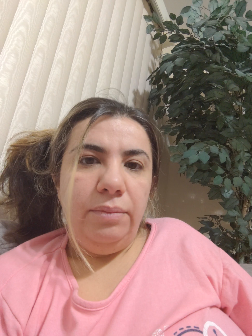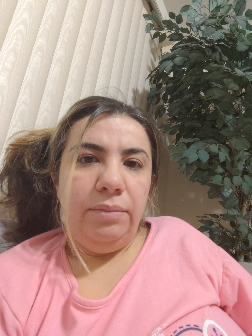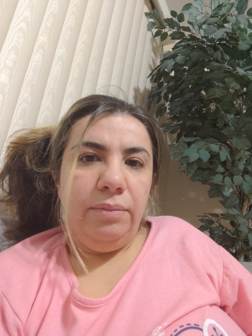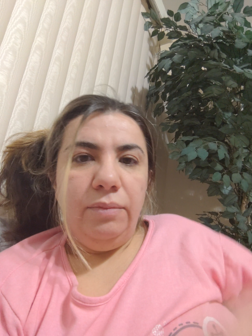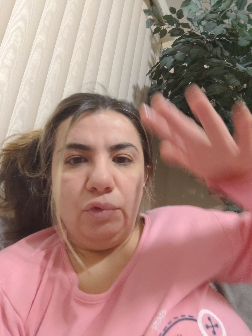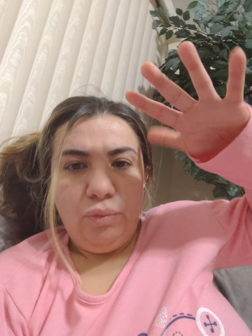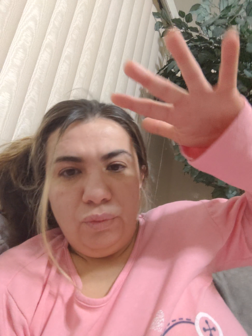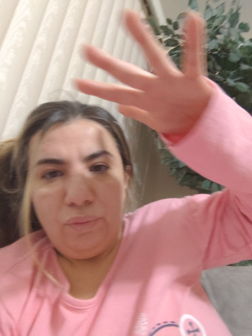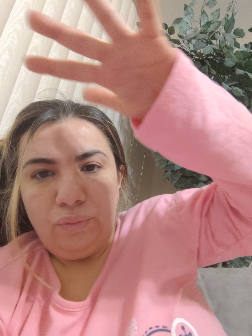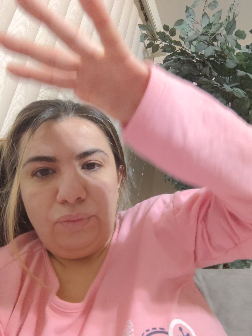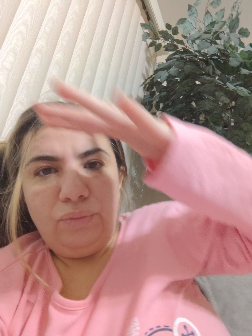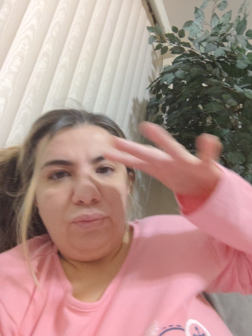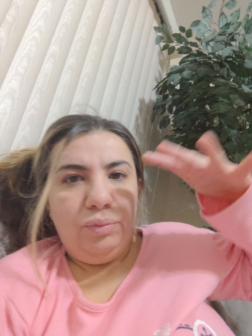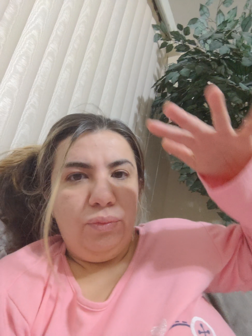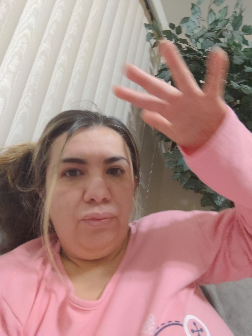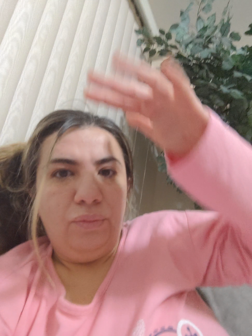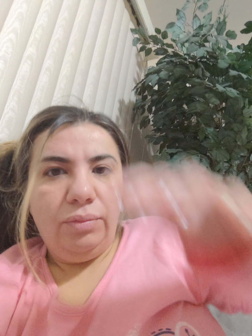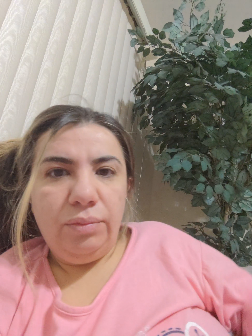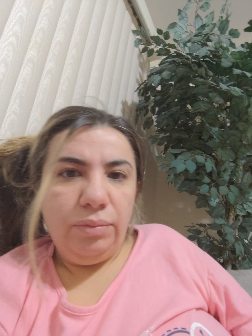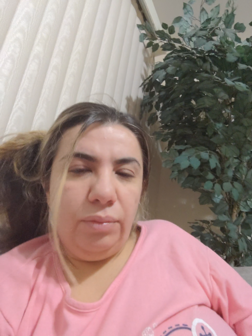helicopter